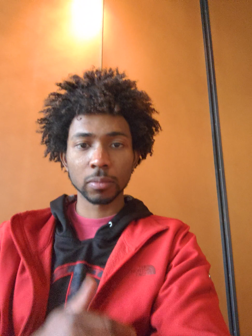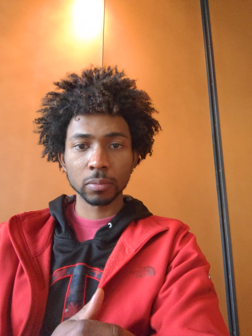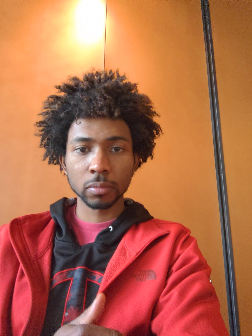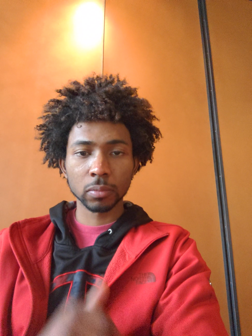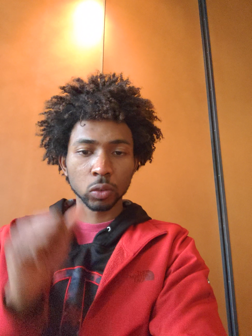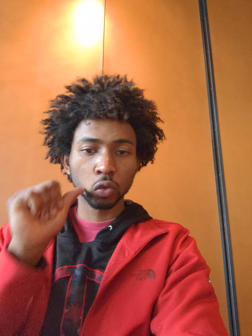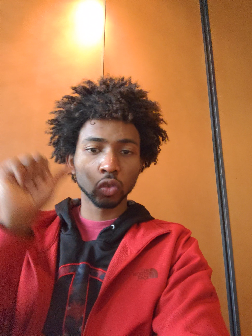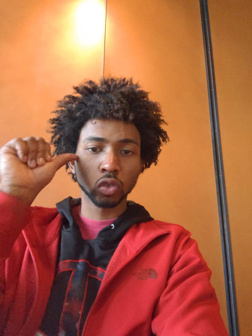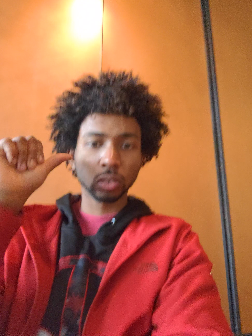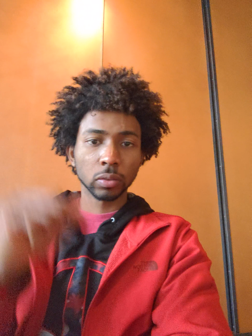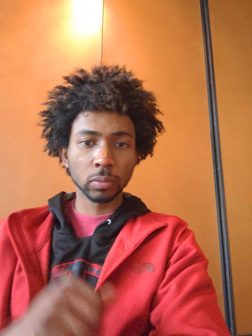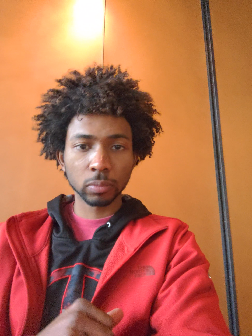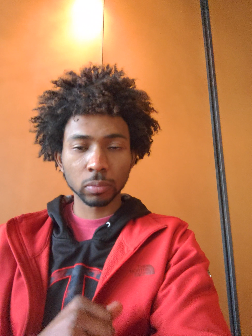yesterday